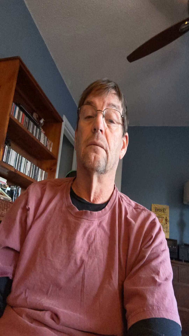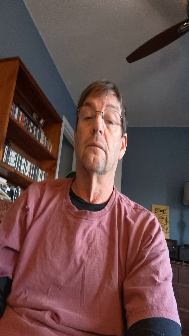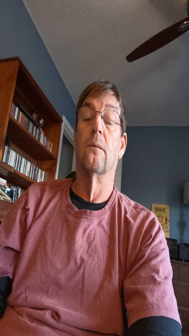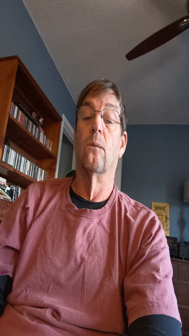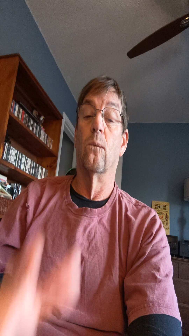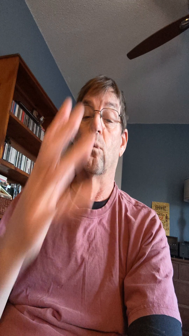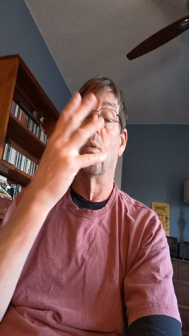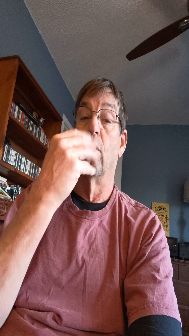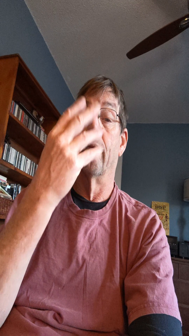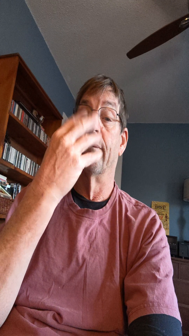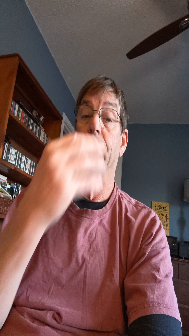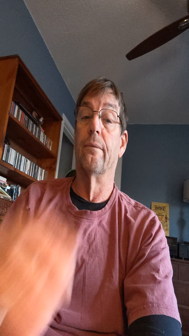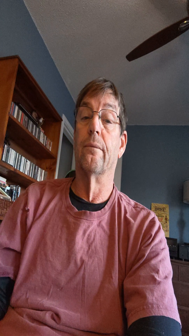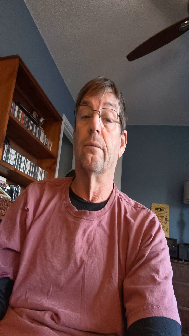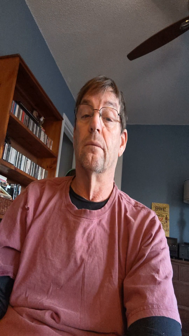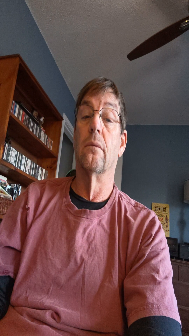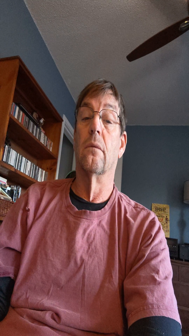wolf